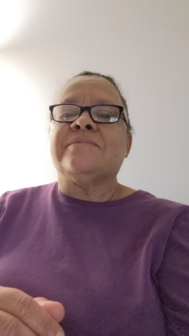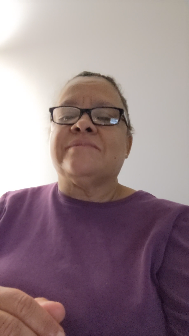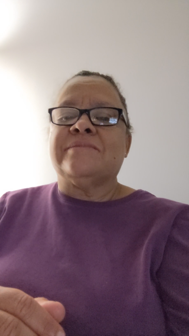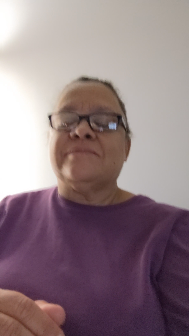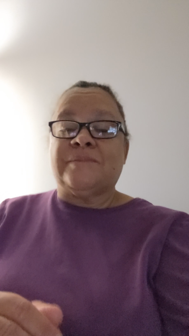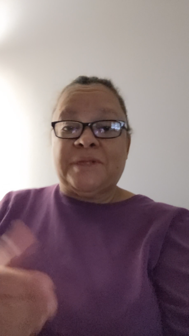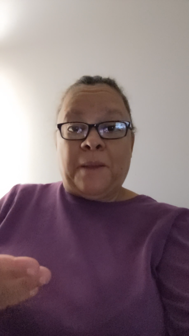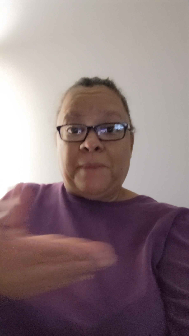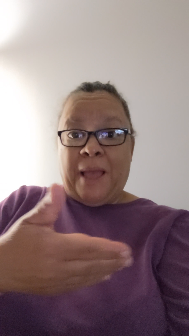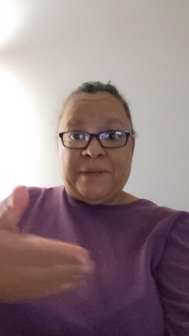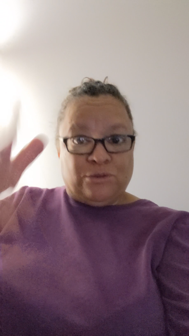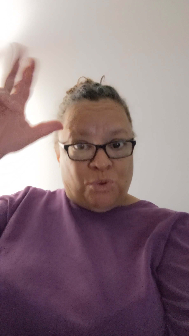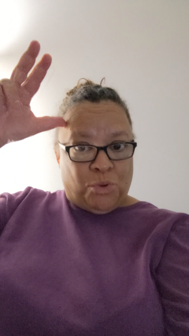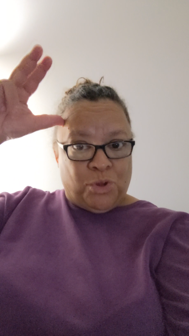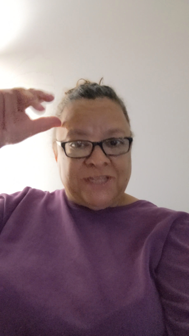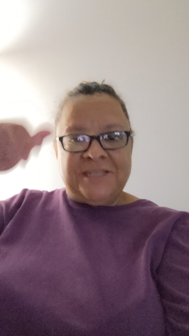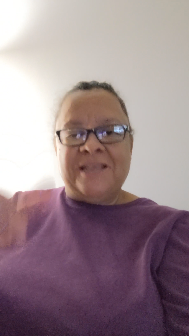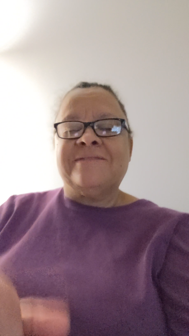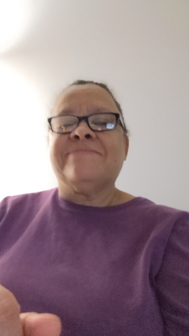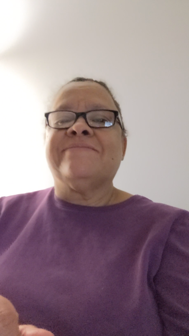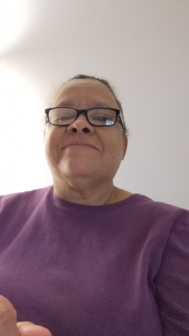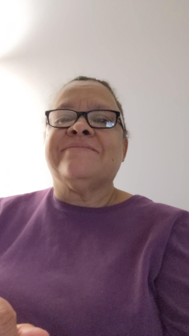pony